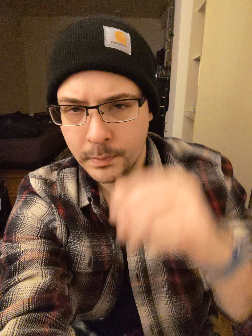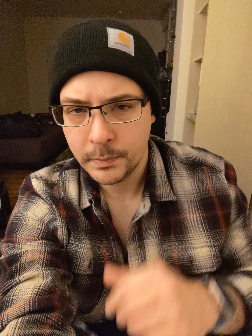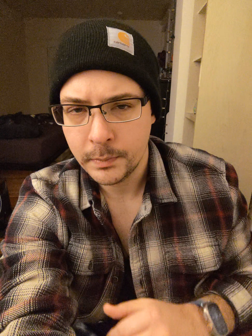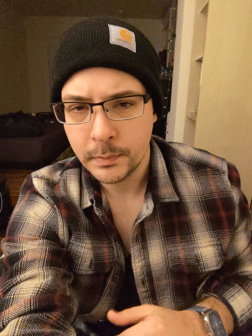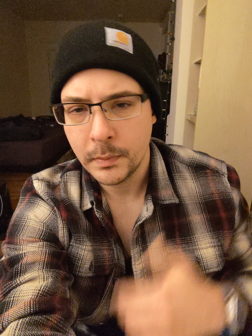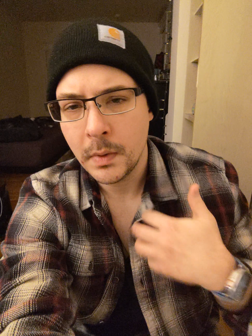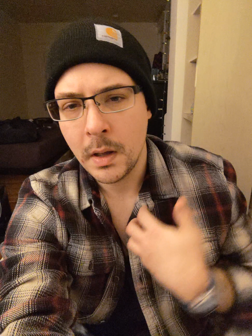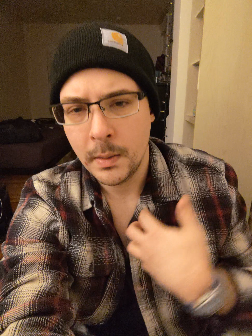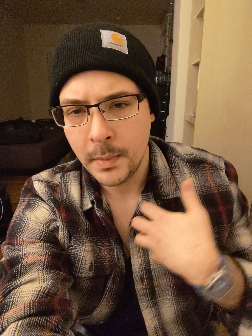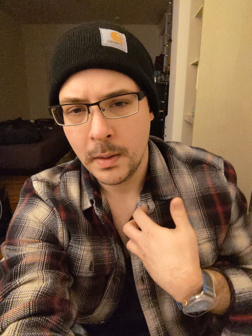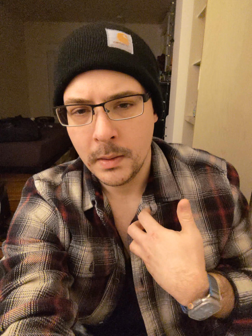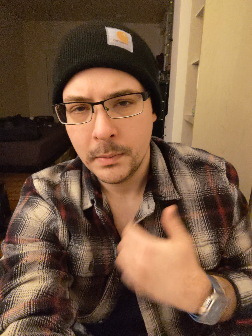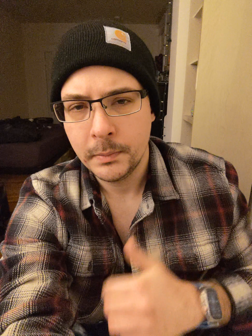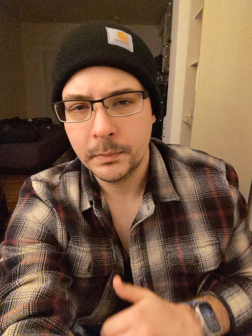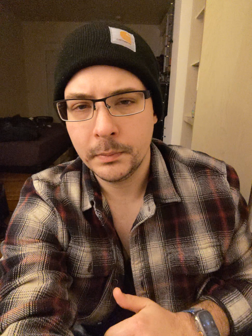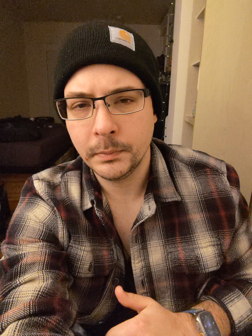animal